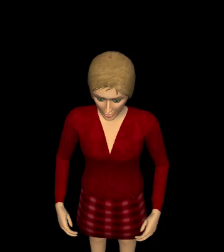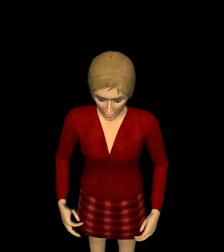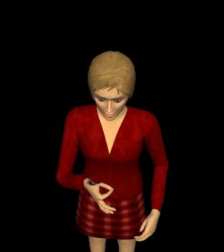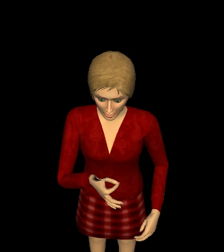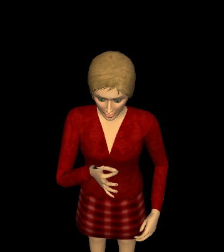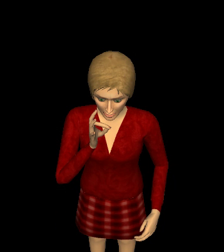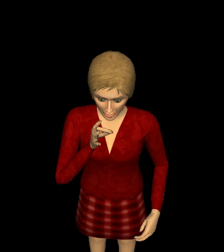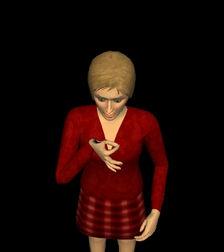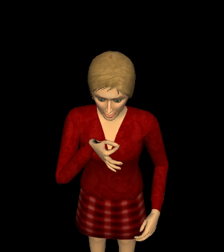فنجان